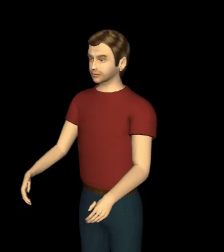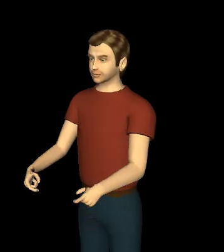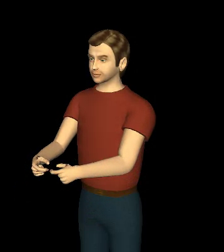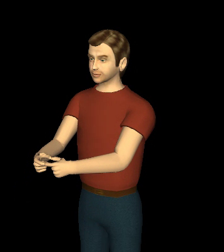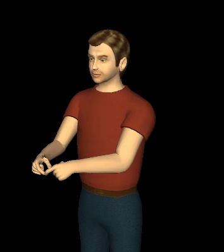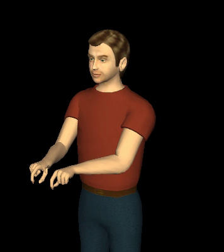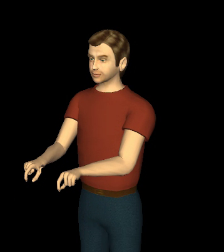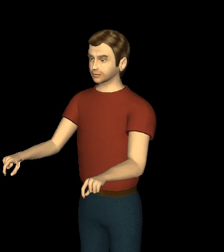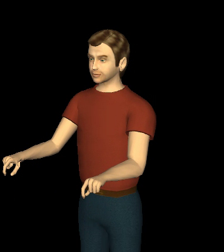يفحص